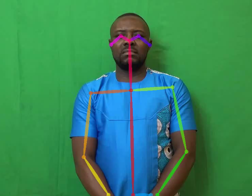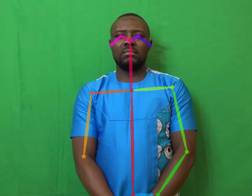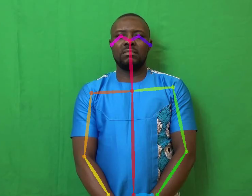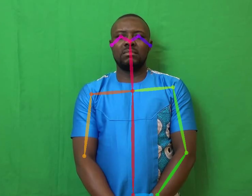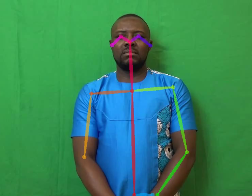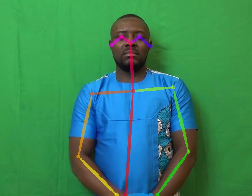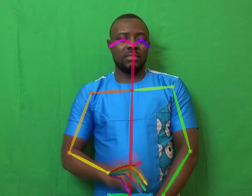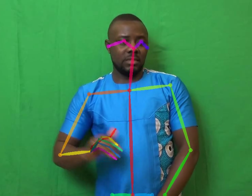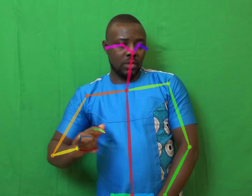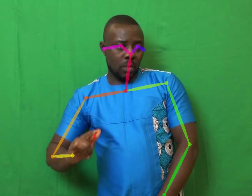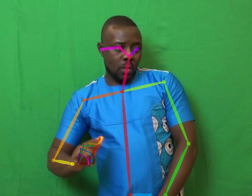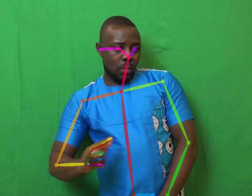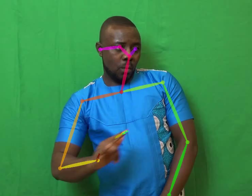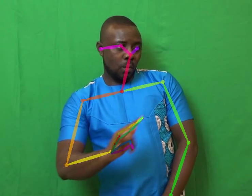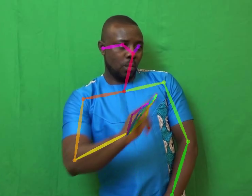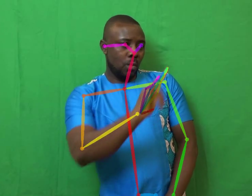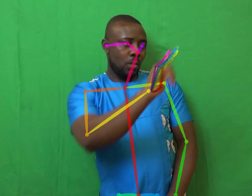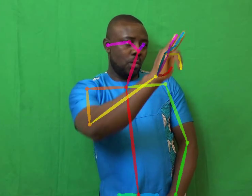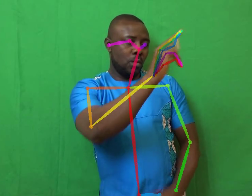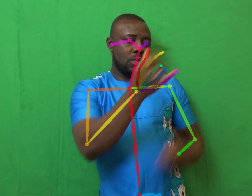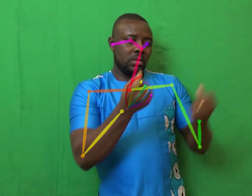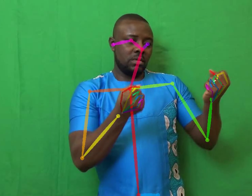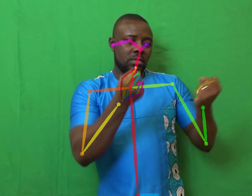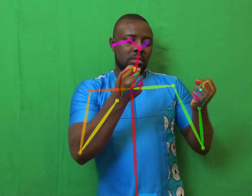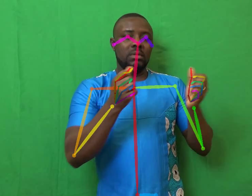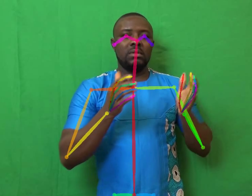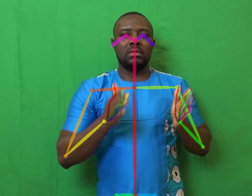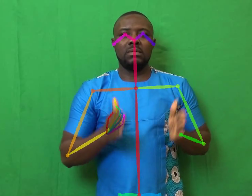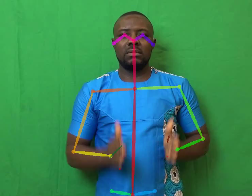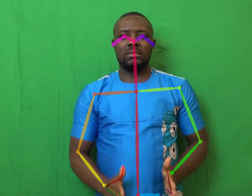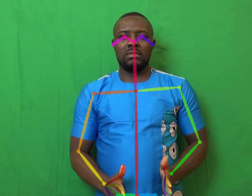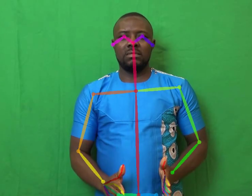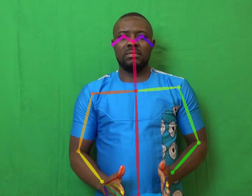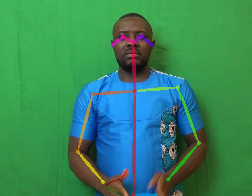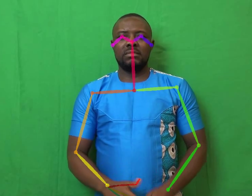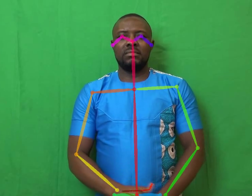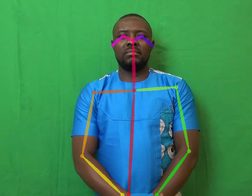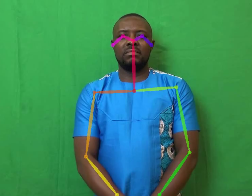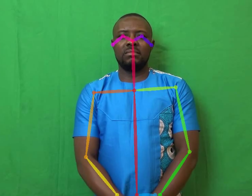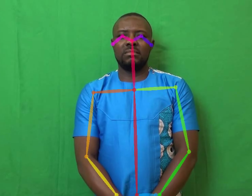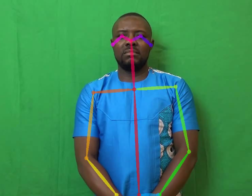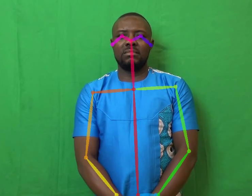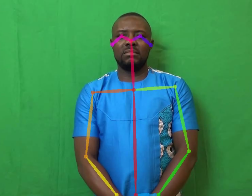pilot